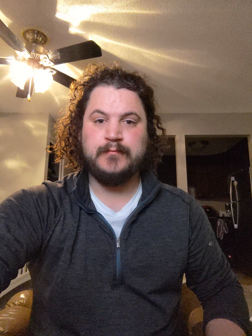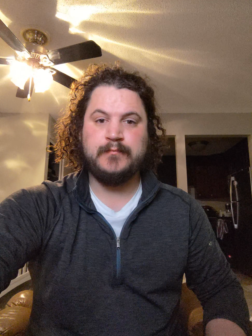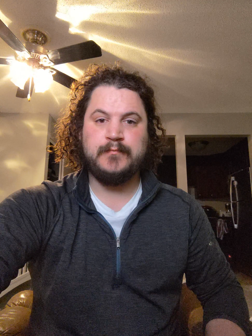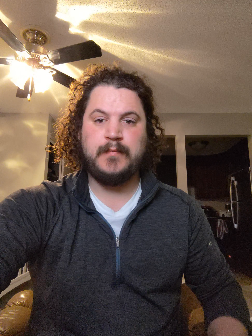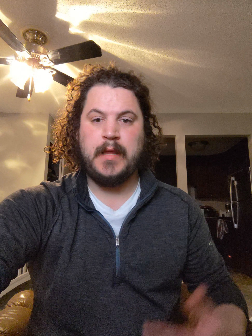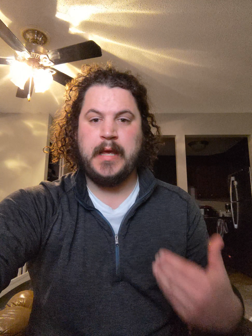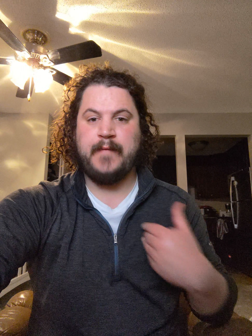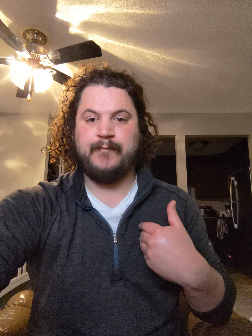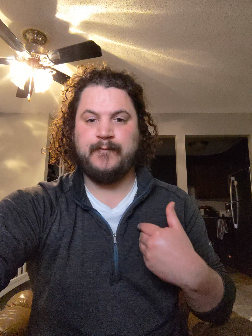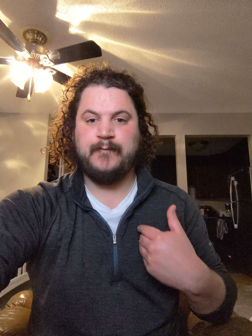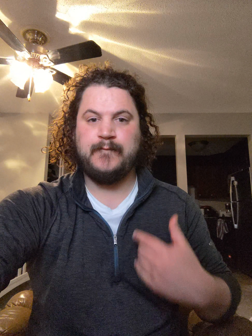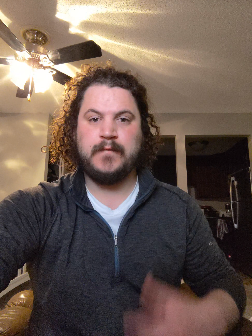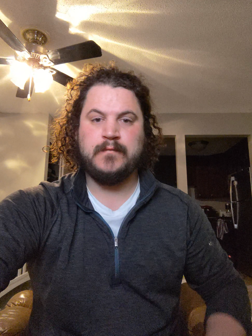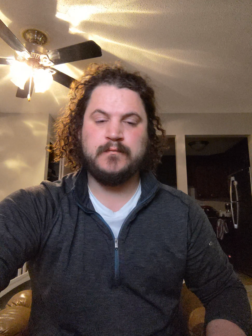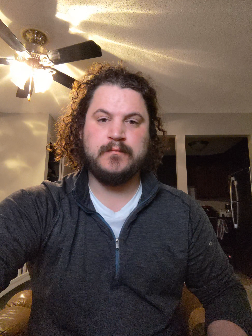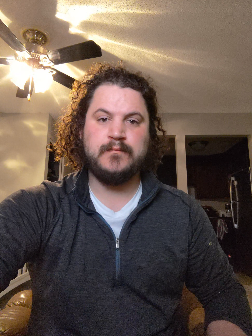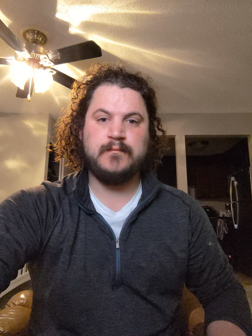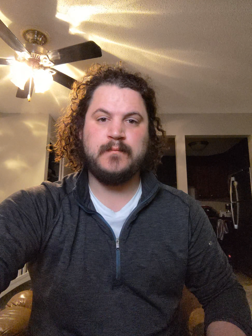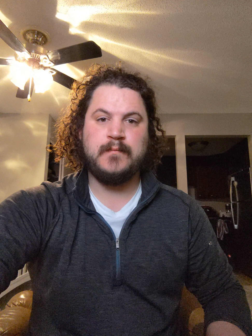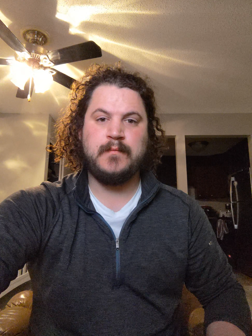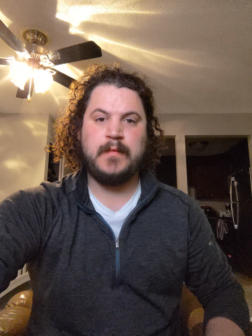have